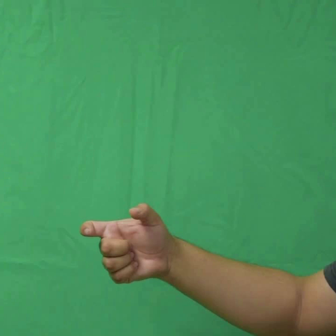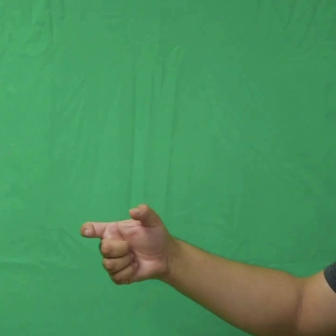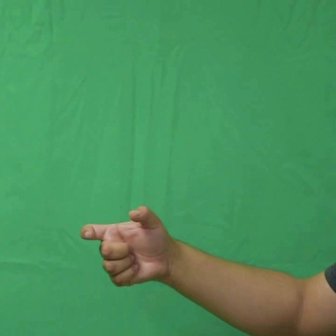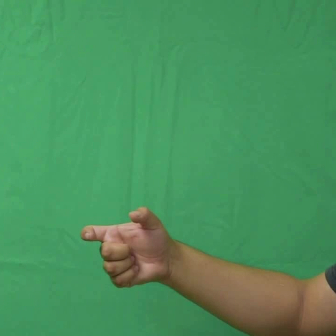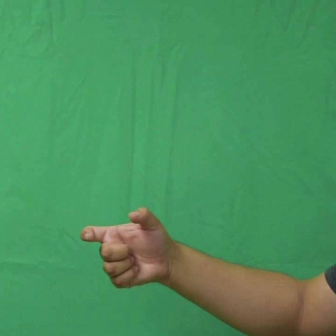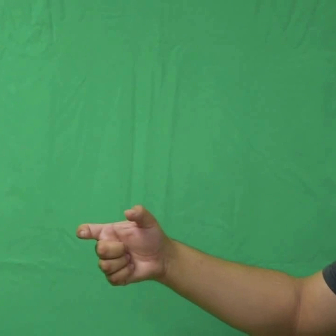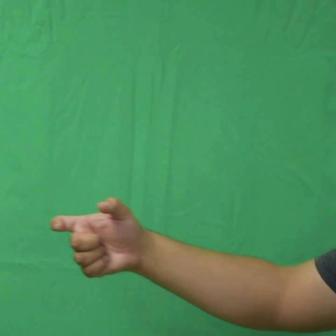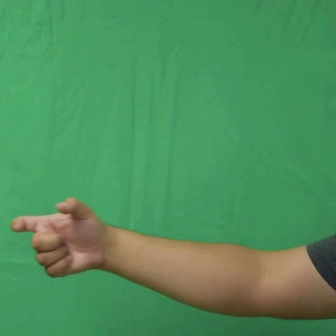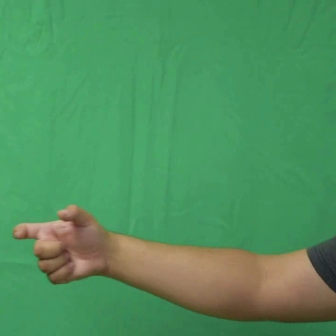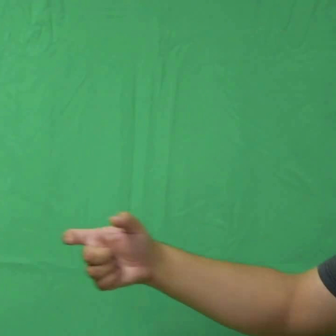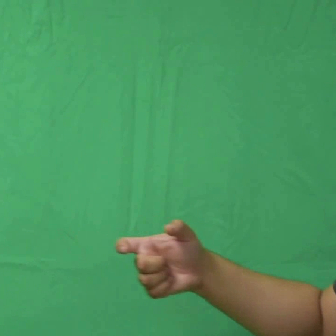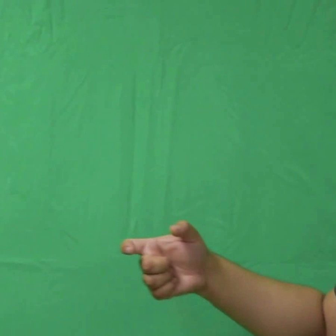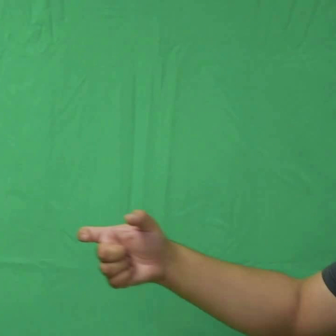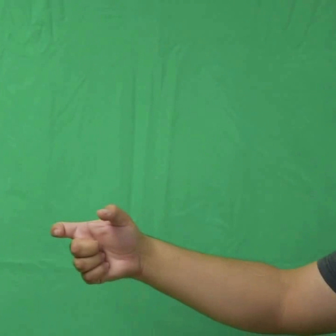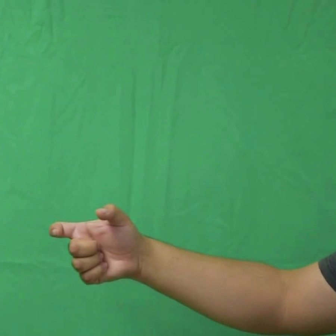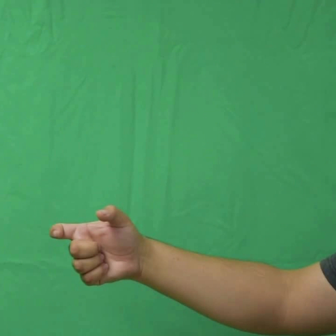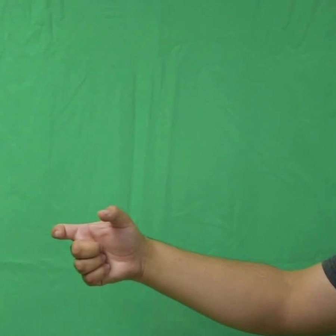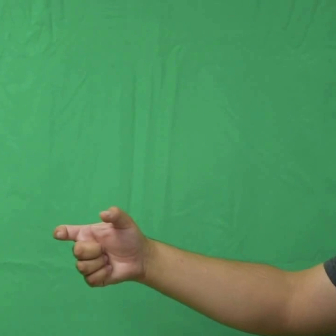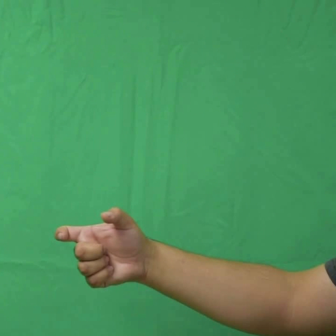X